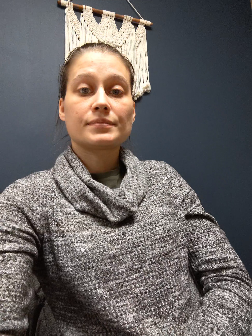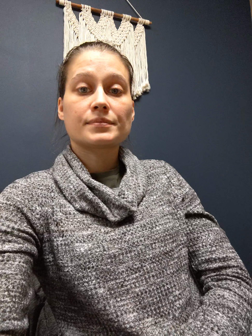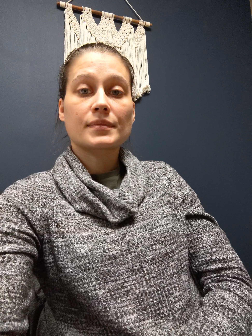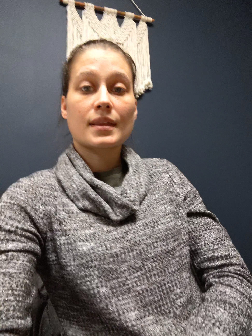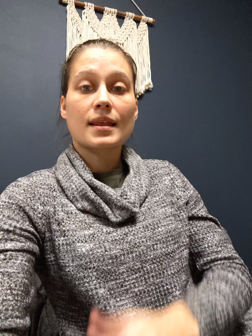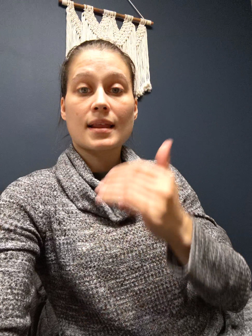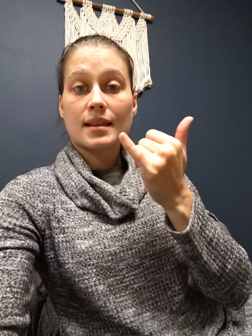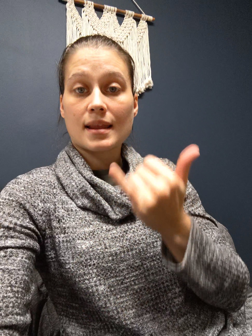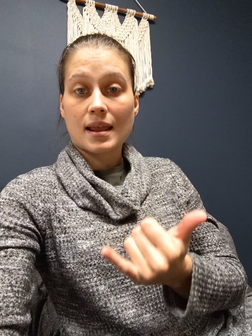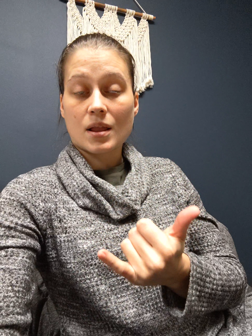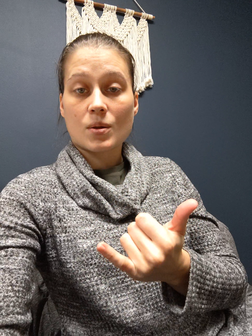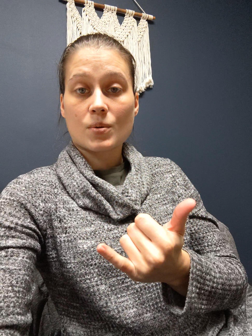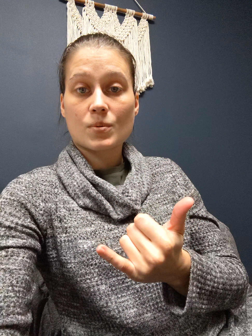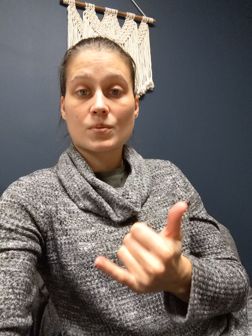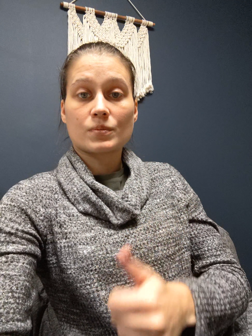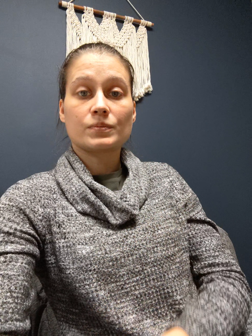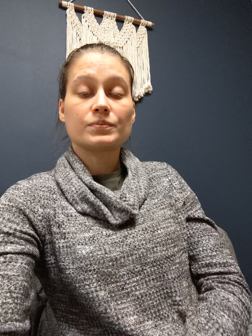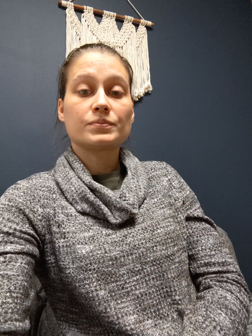now